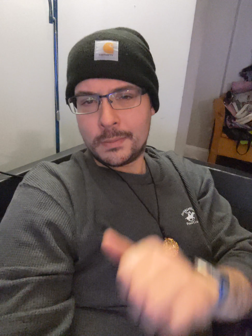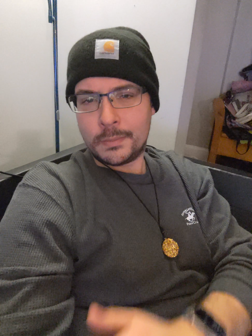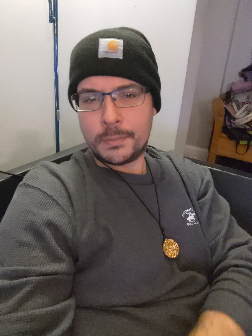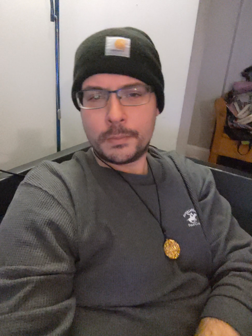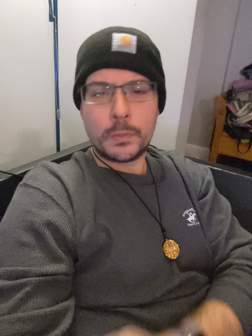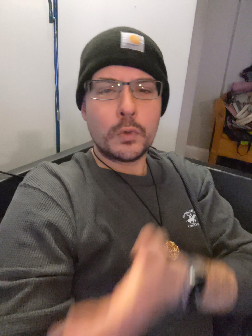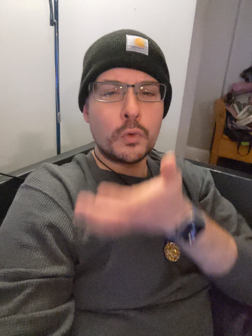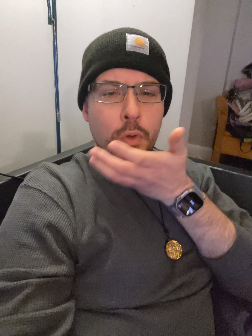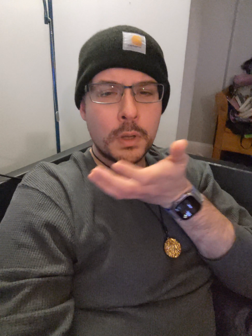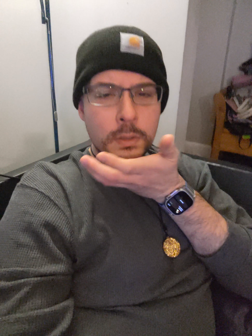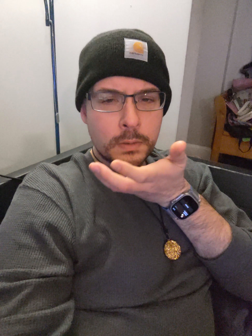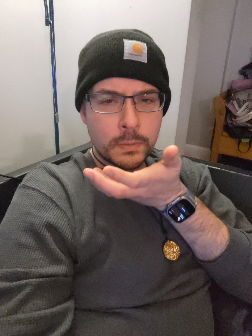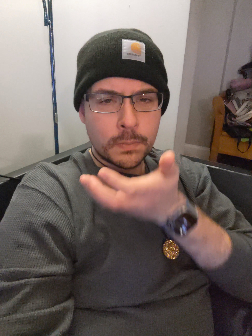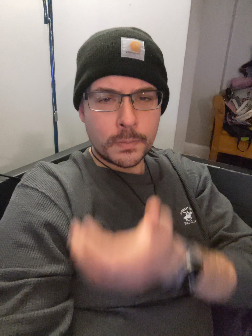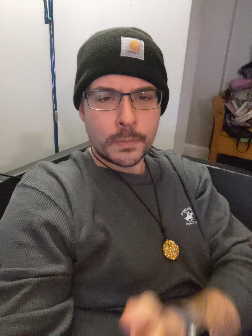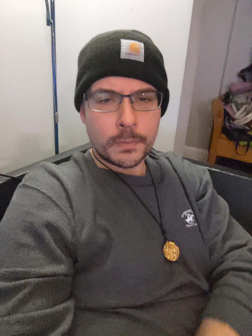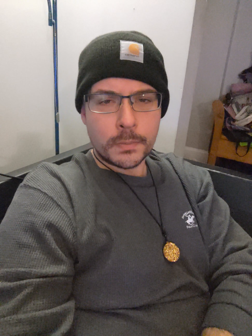grass